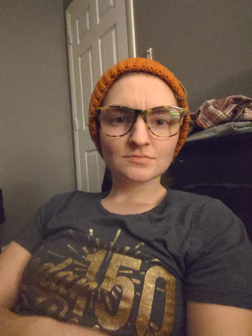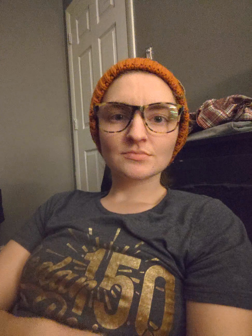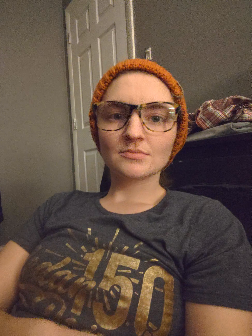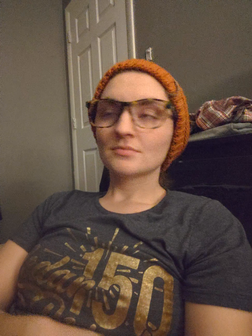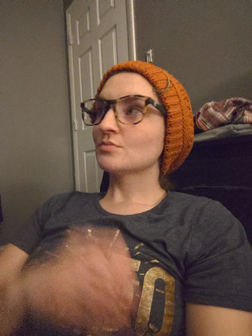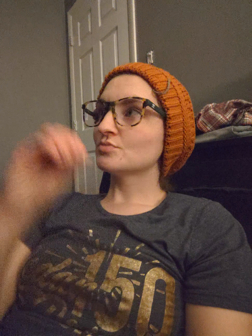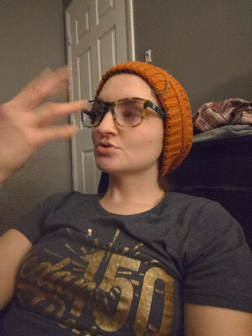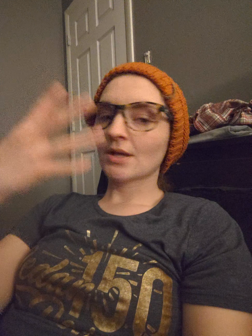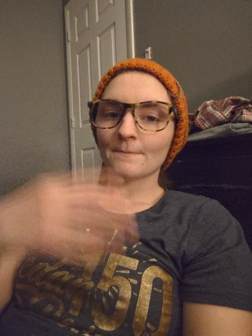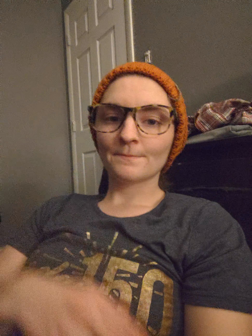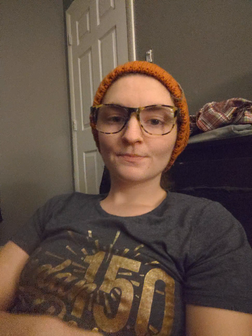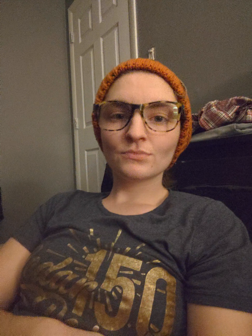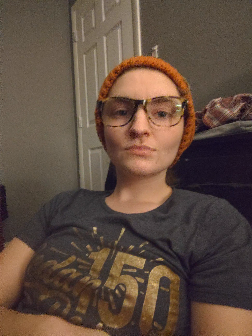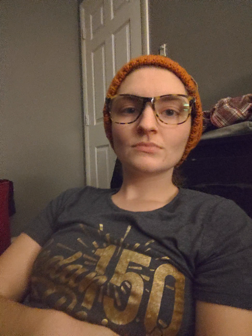lamp